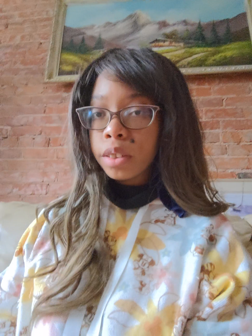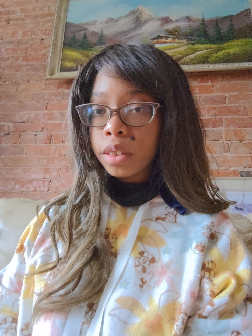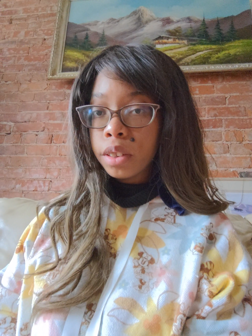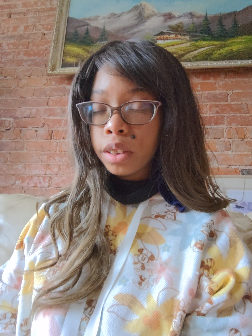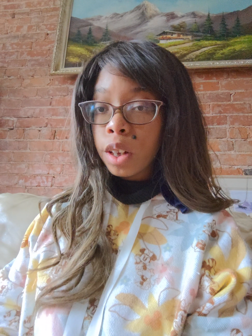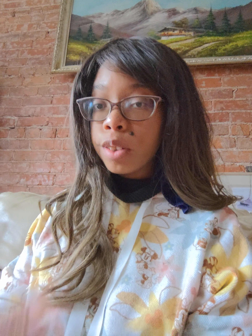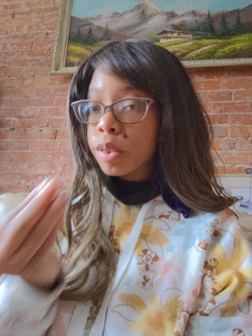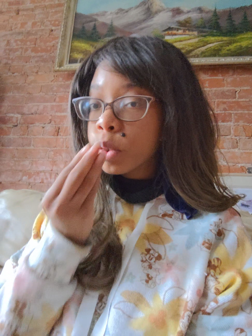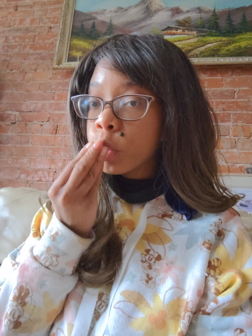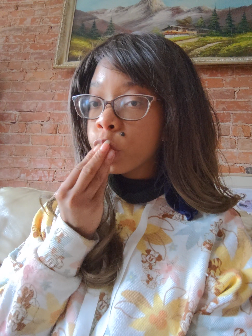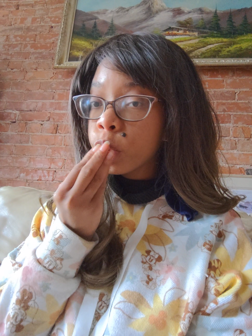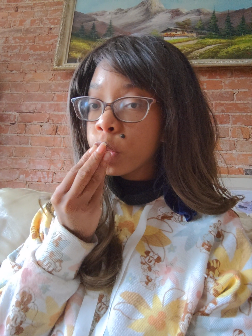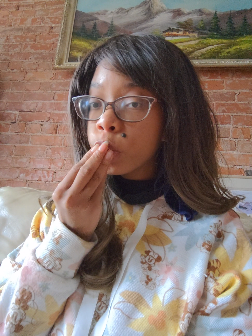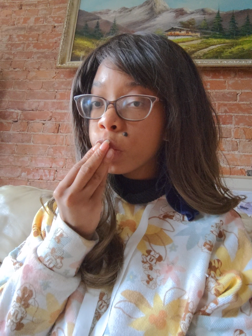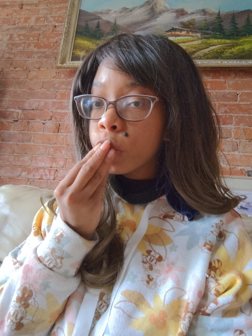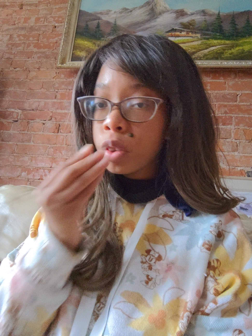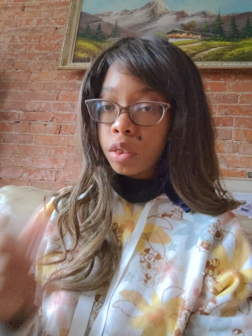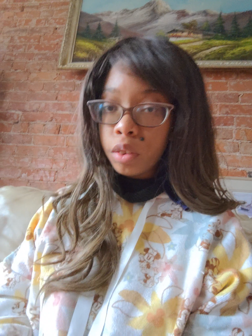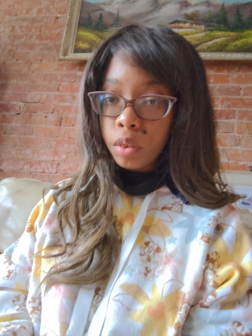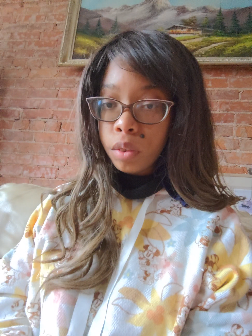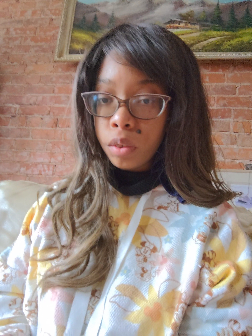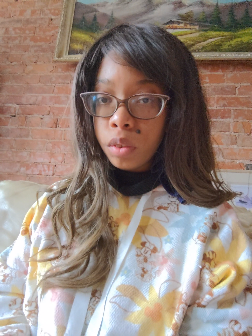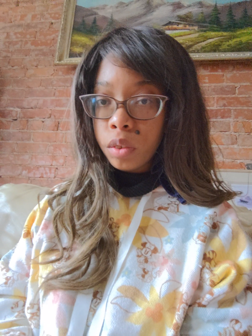food